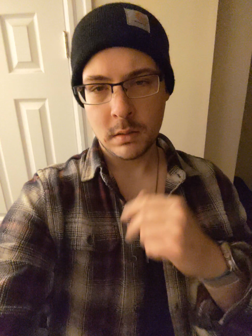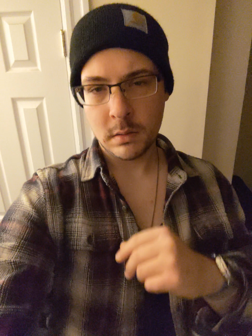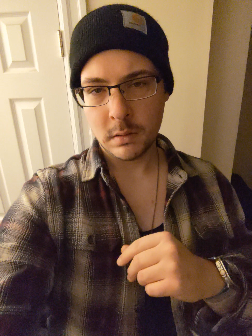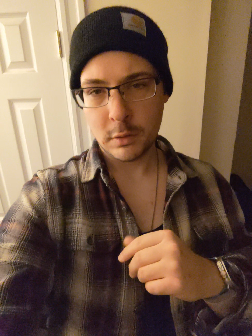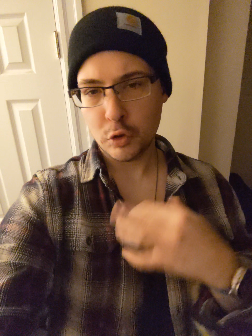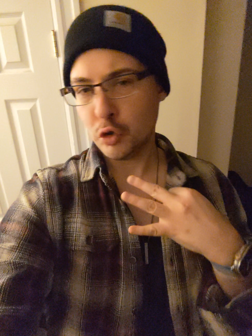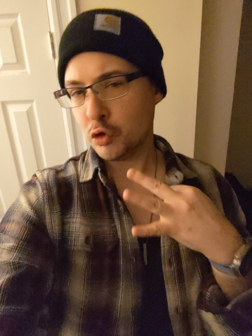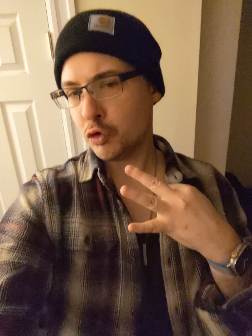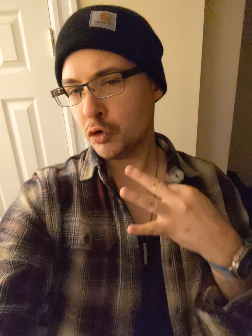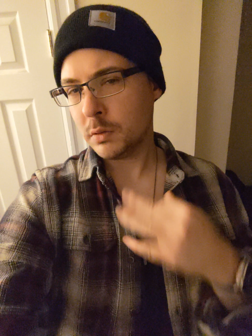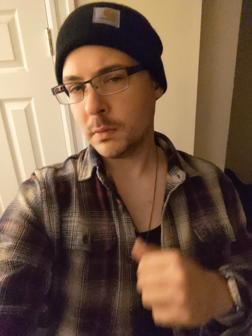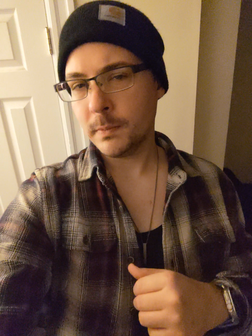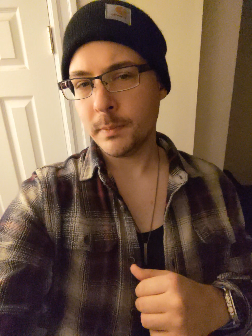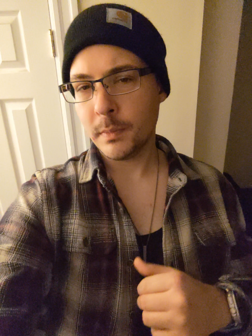shirt